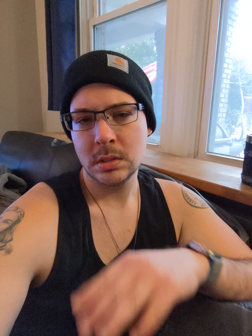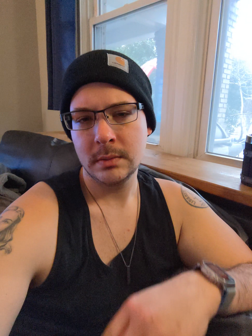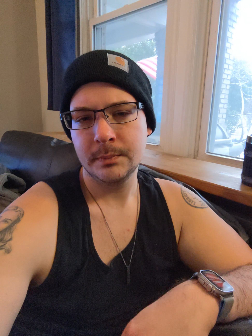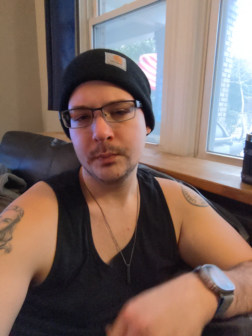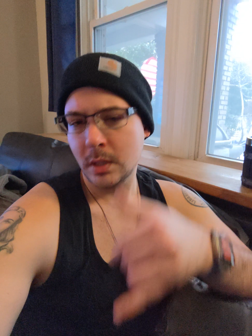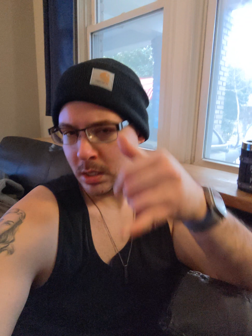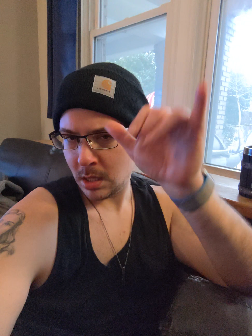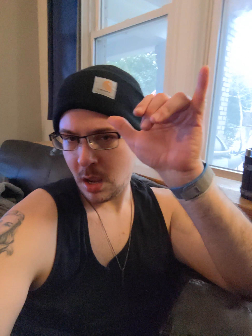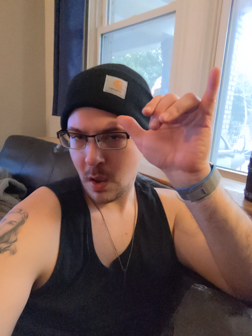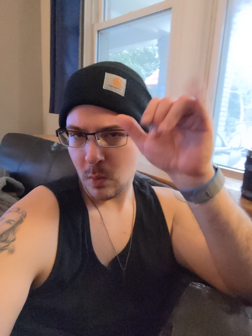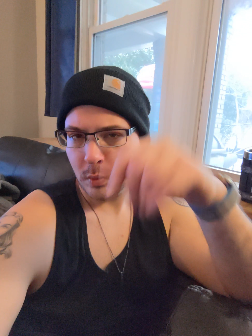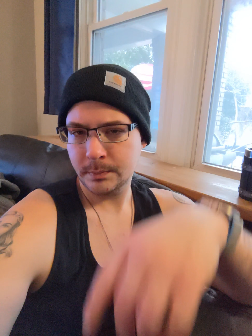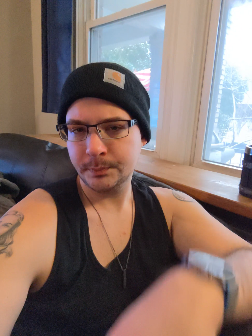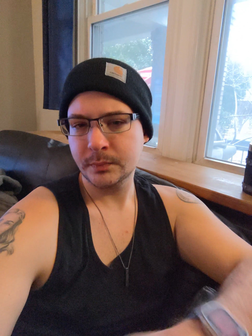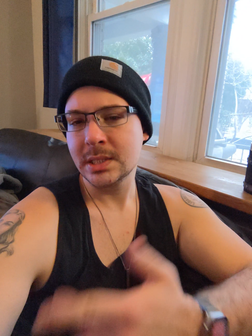cow